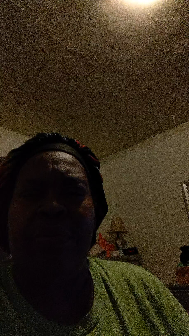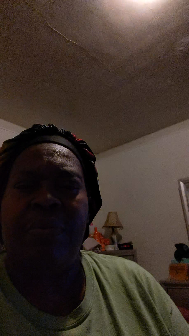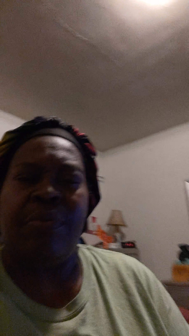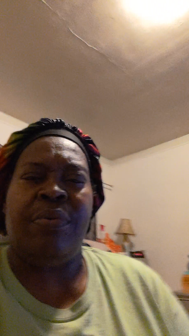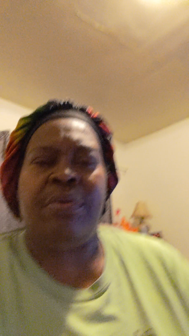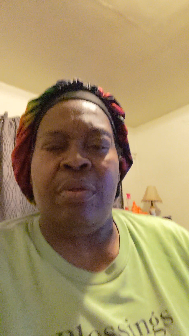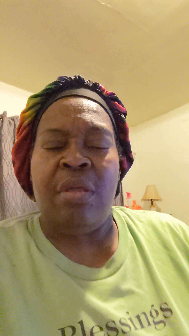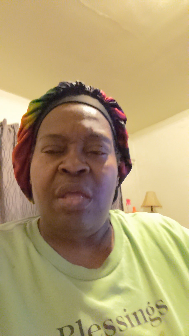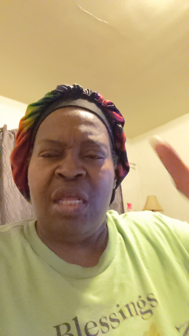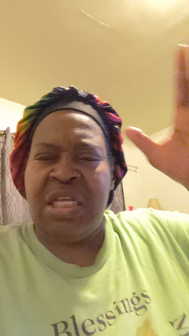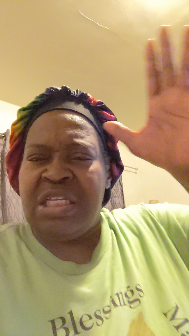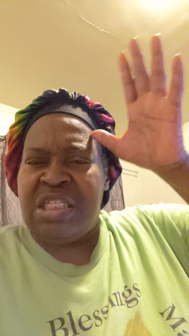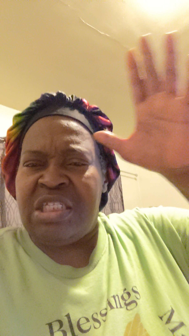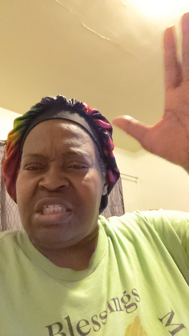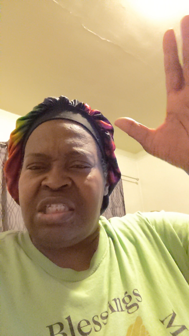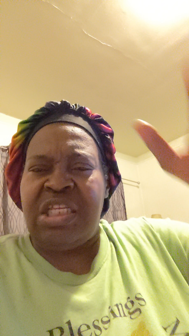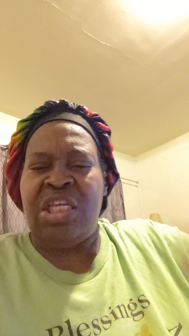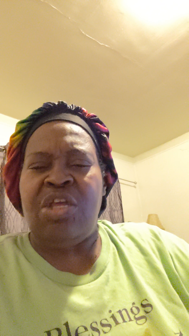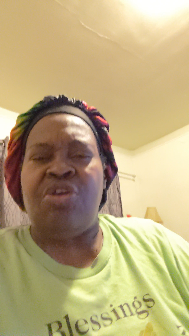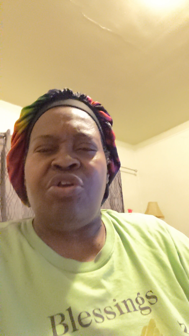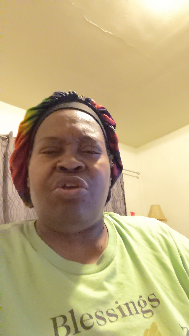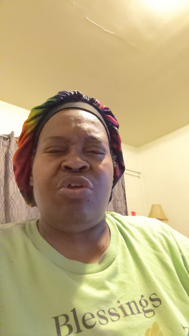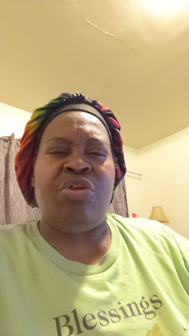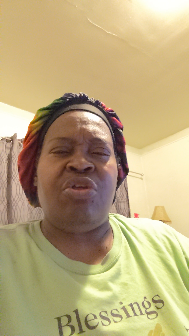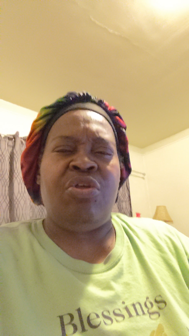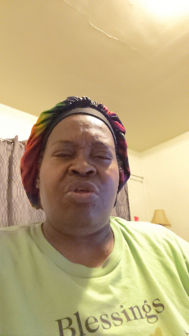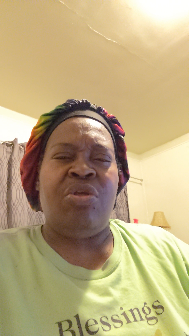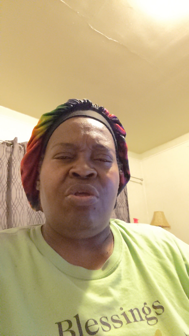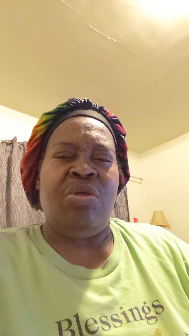deer